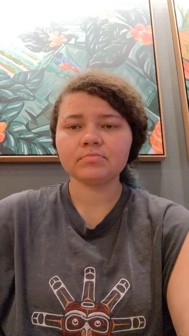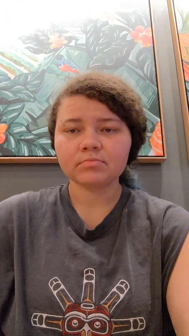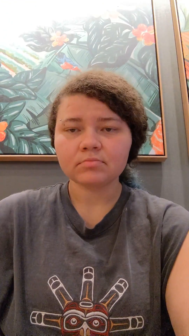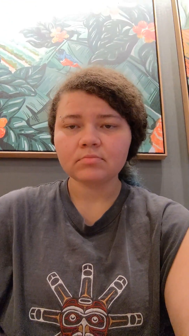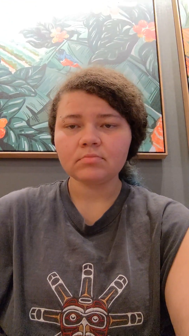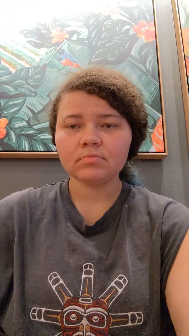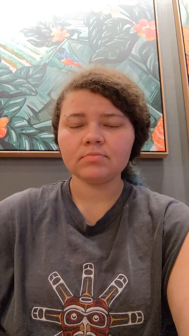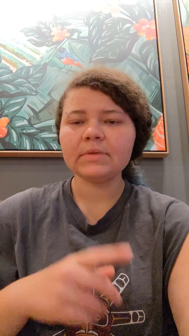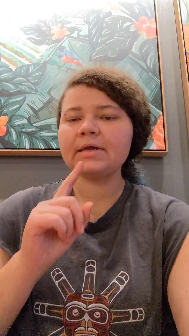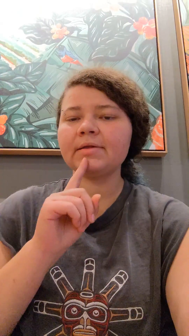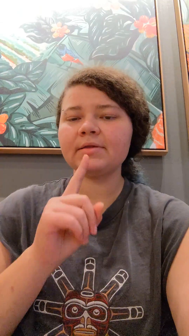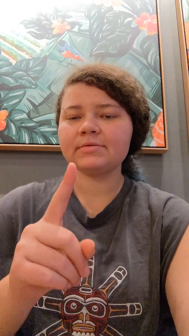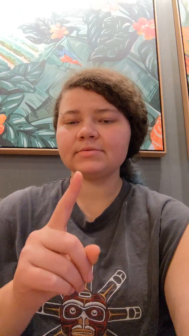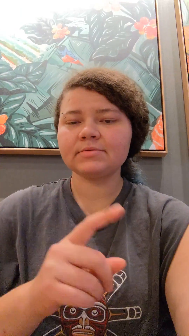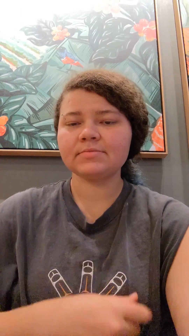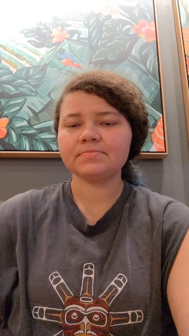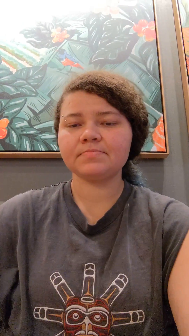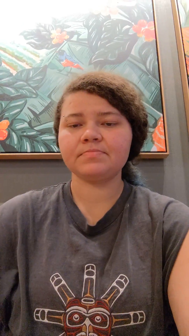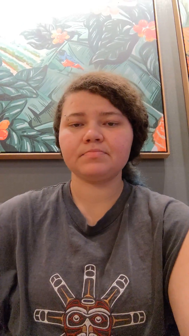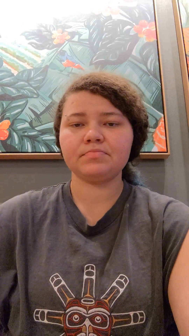is